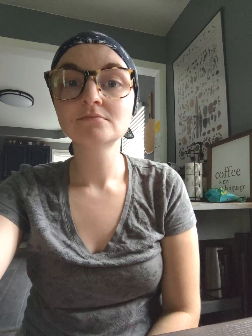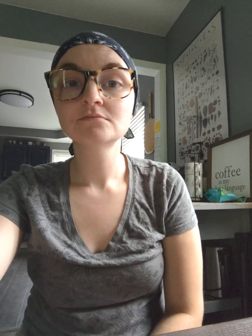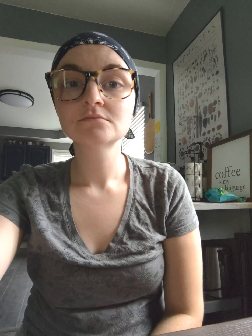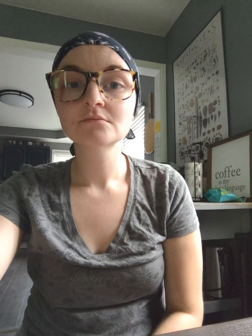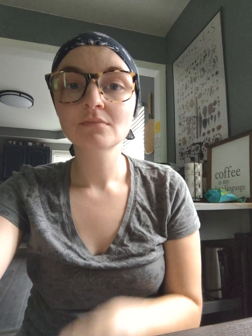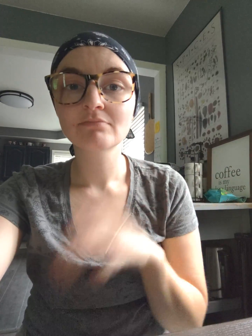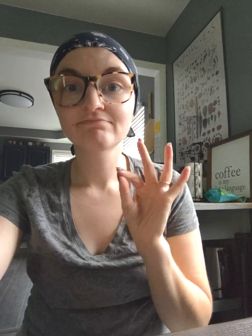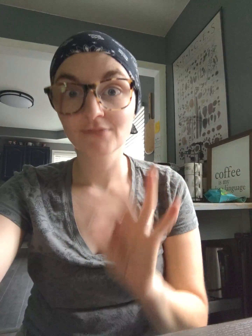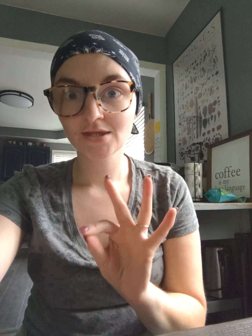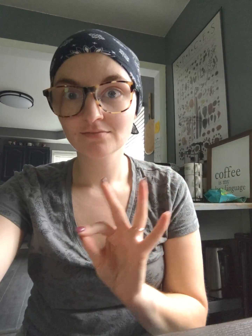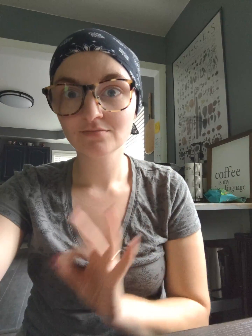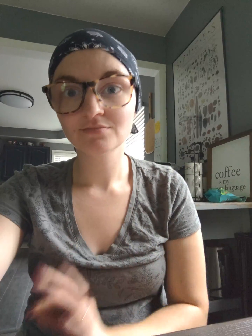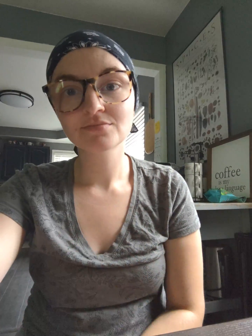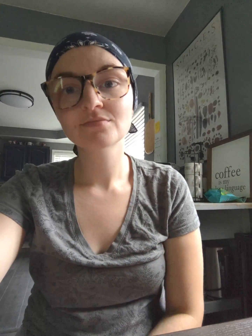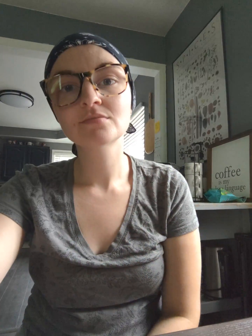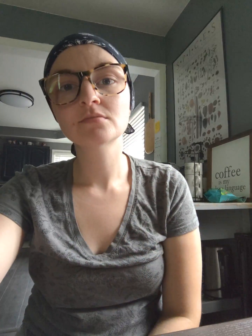fit